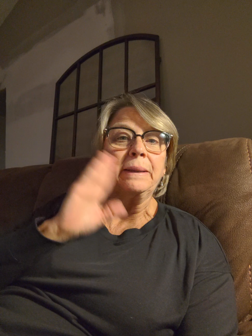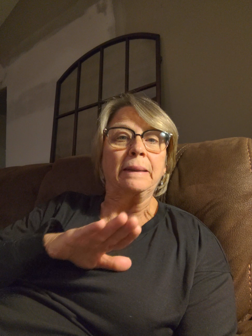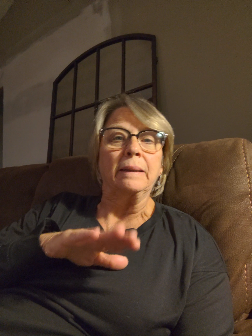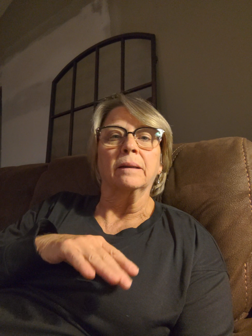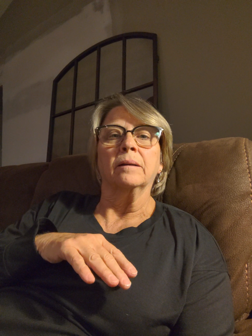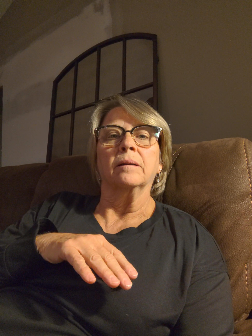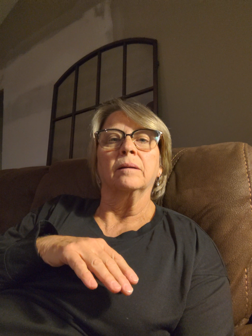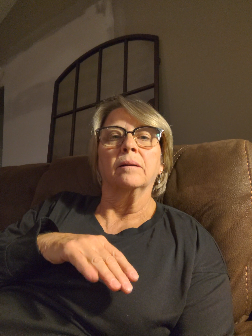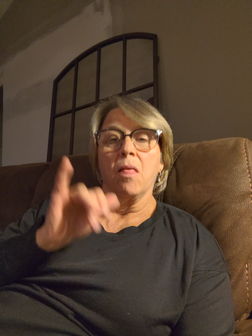bee